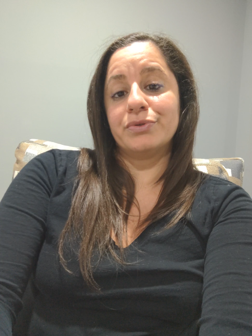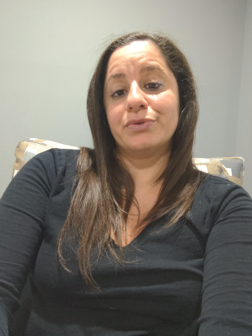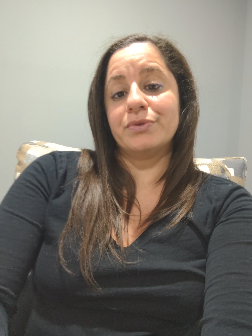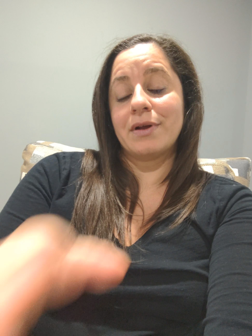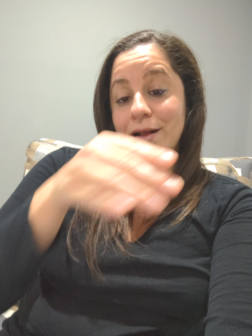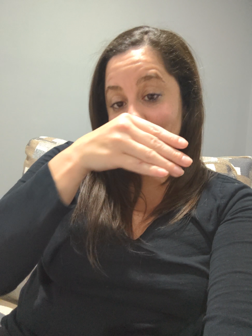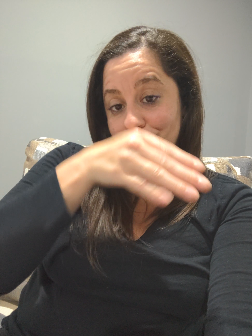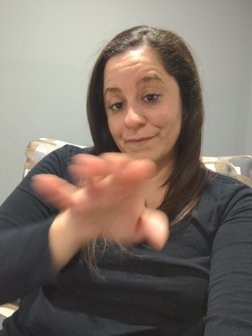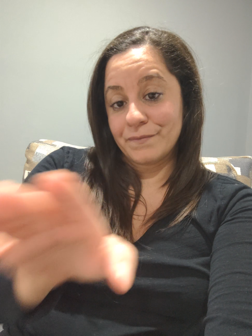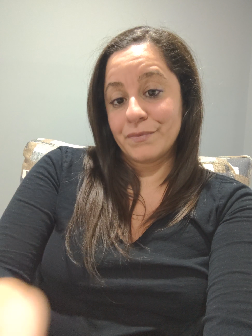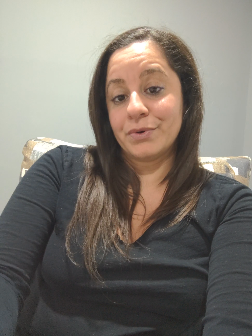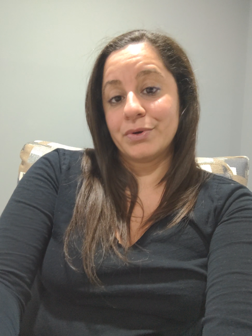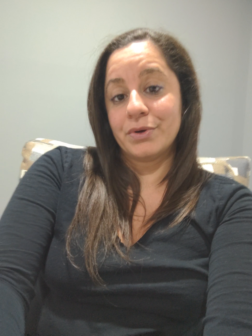elephant